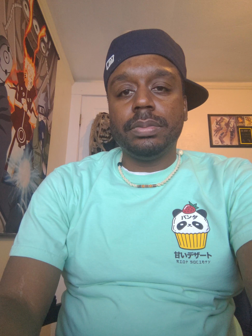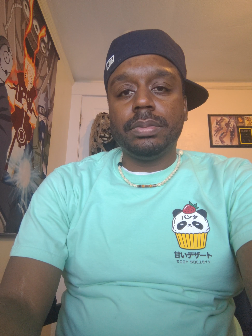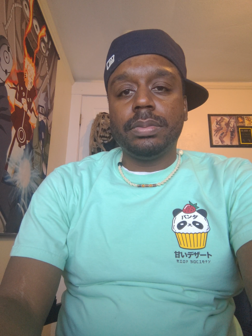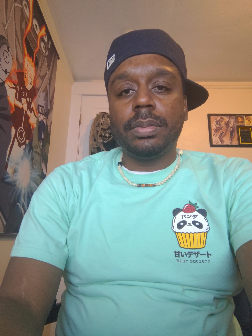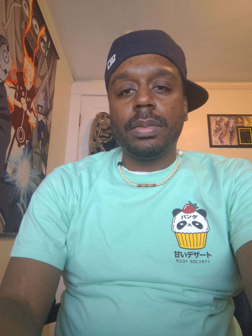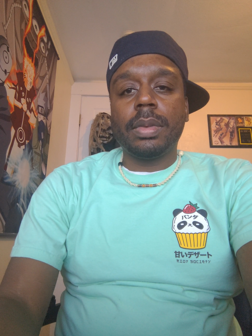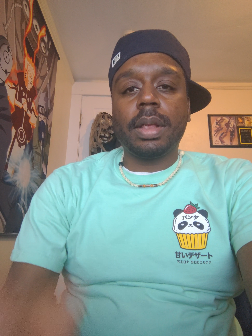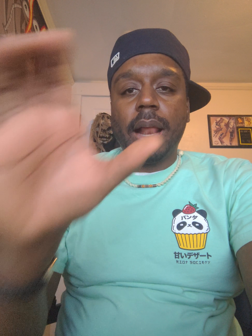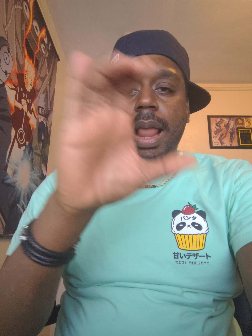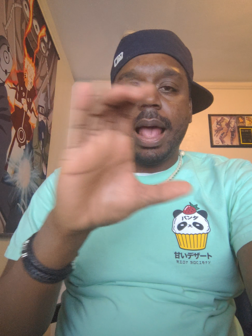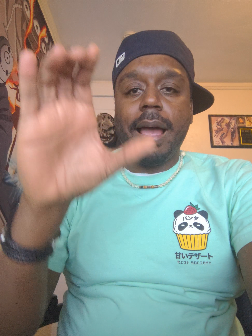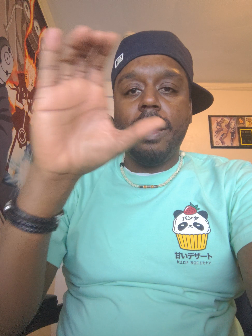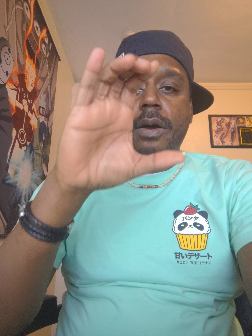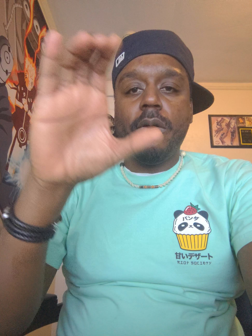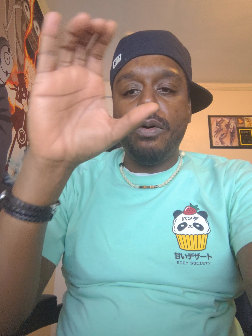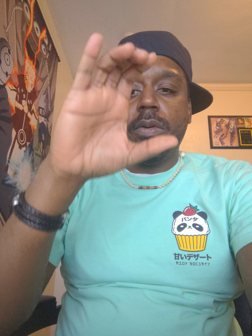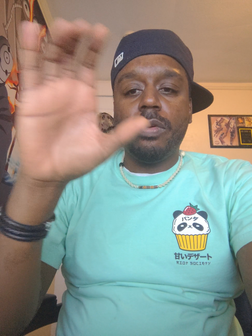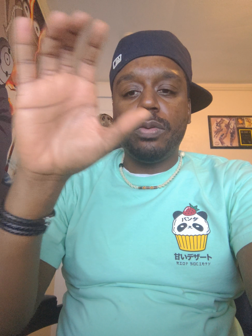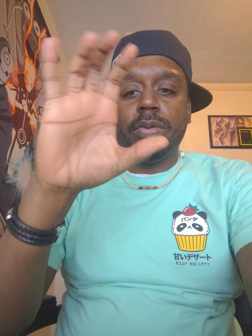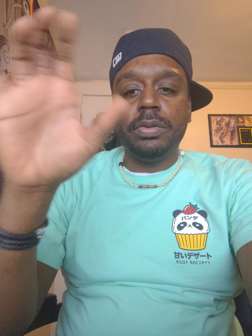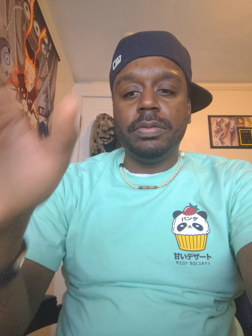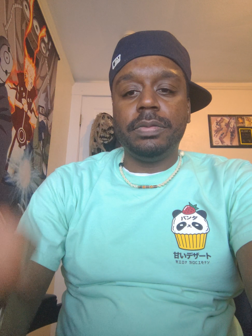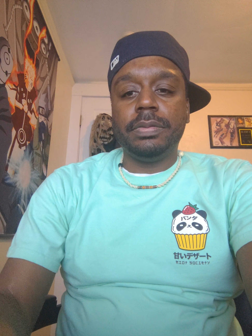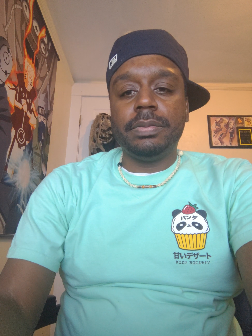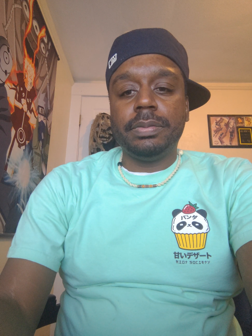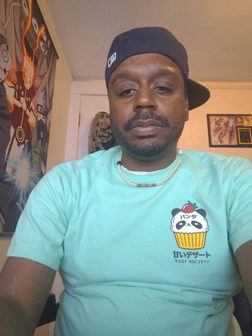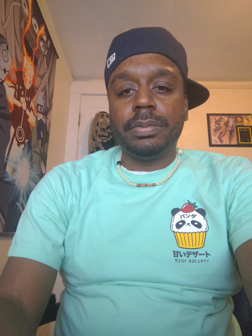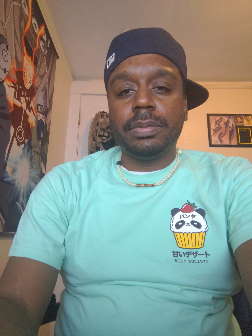cloud